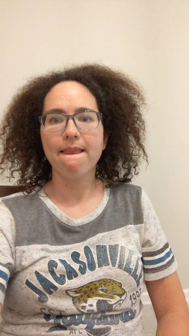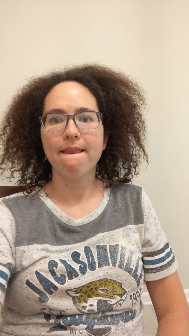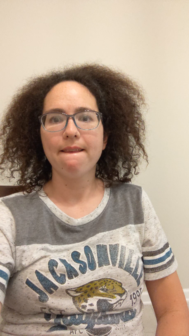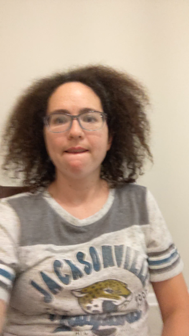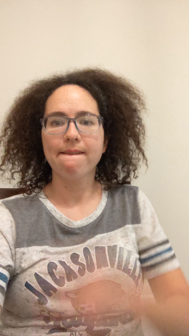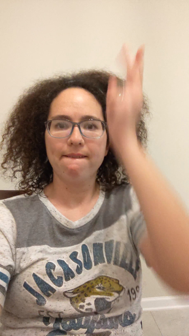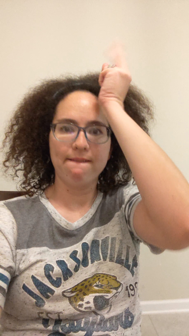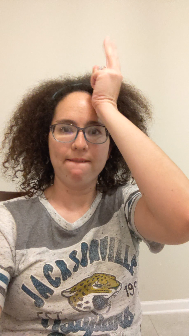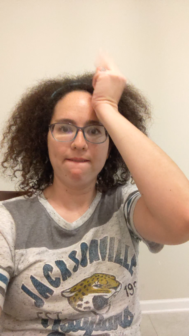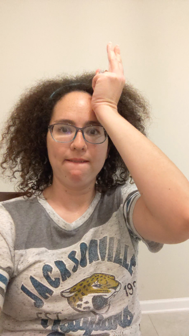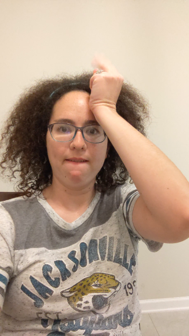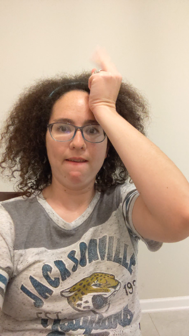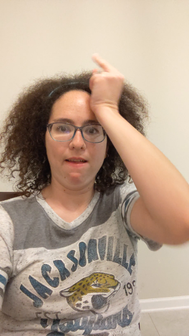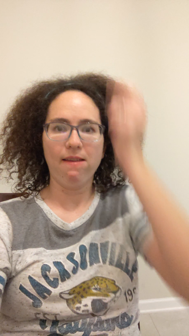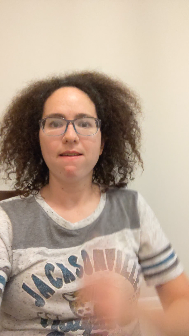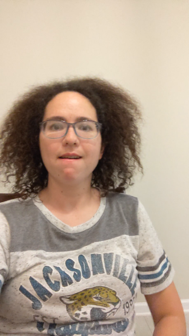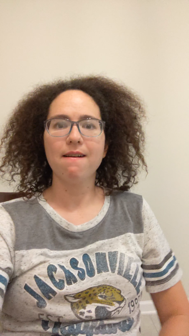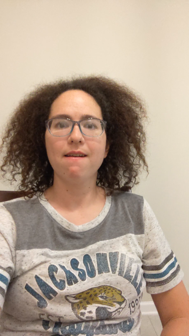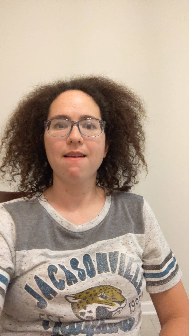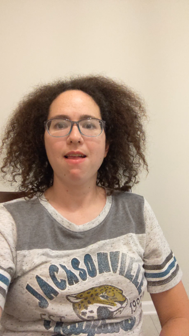bunny